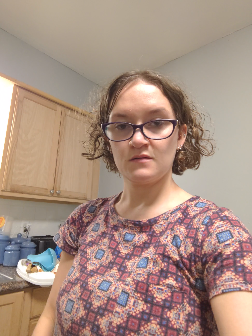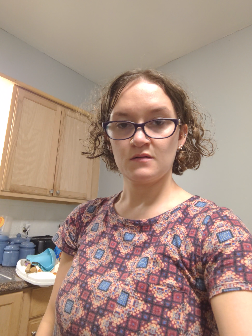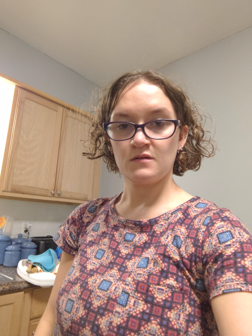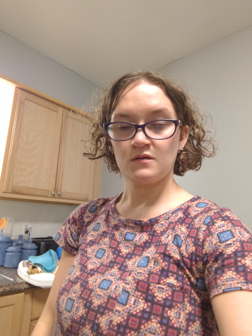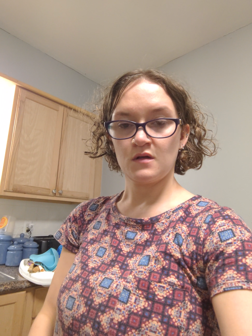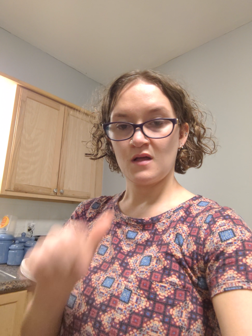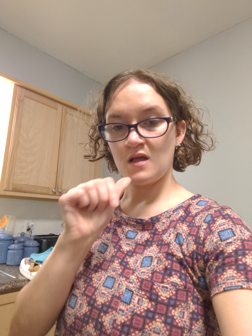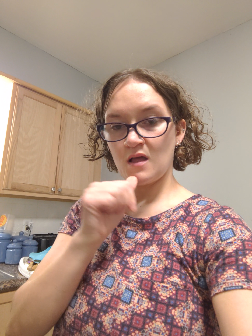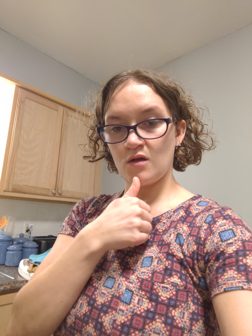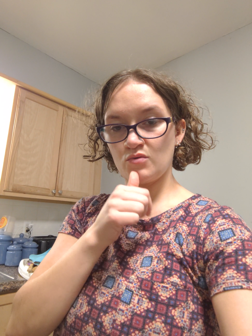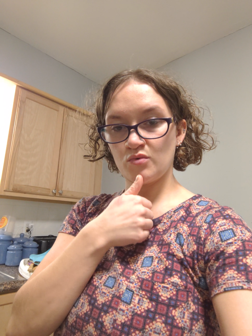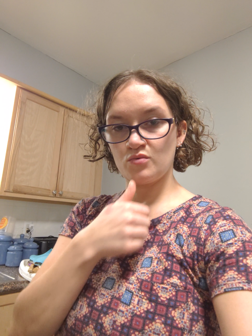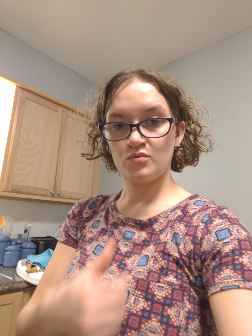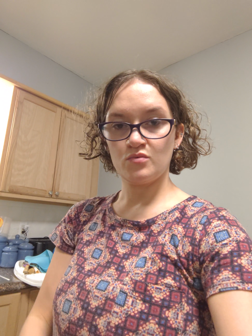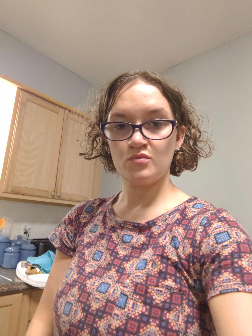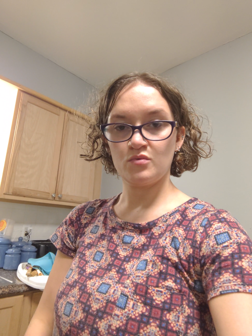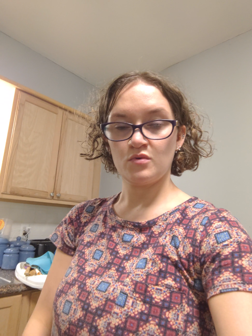owie